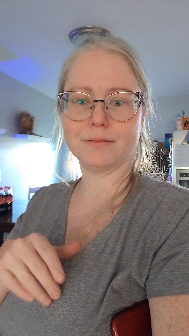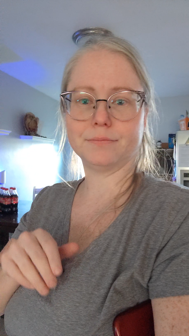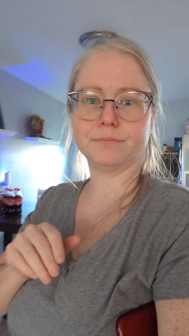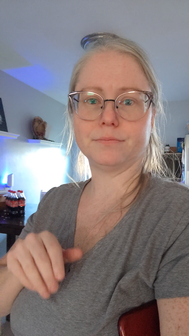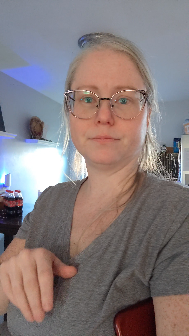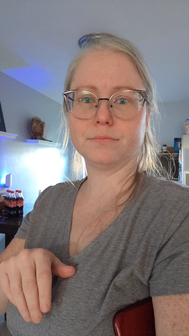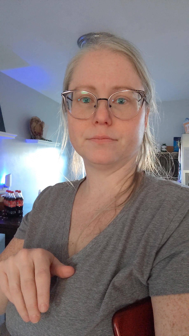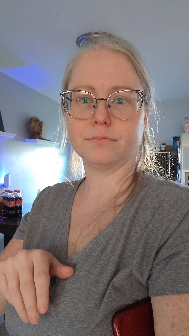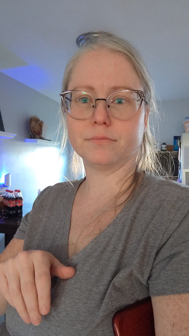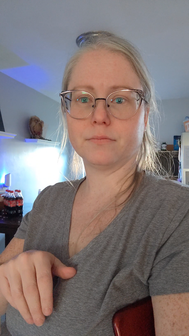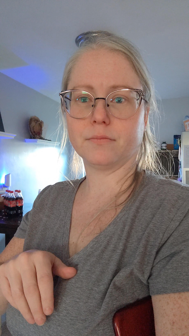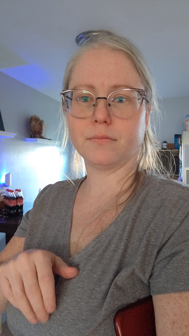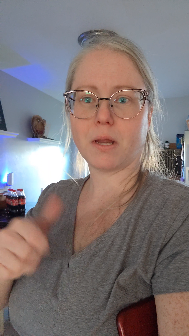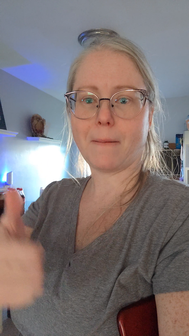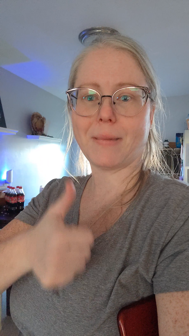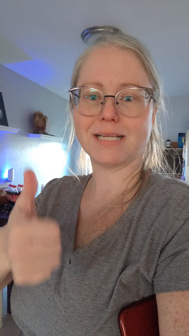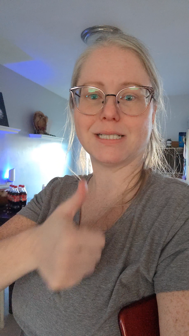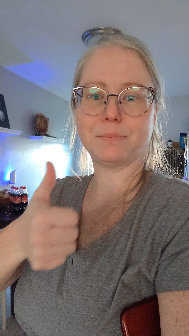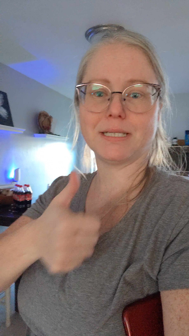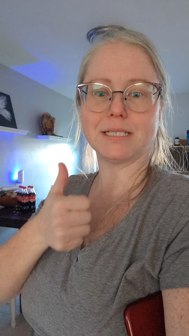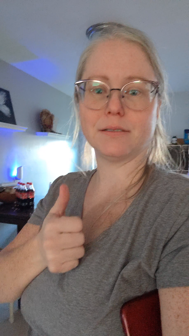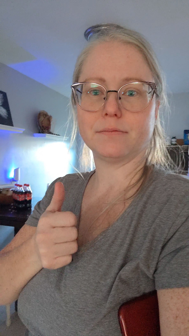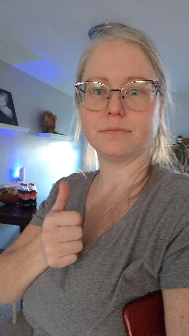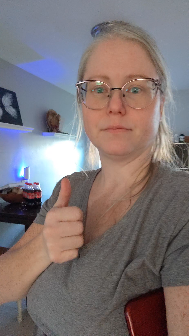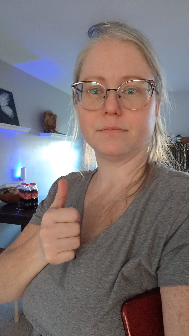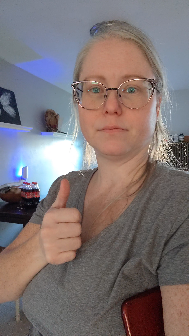basement